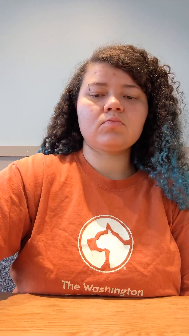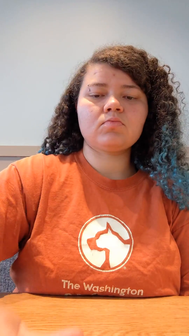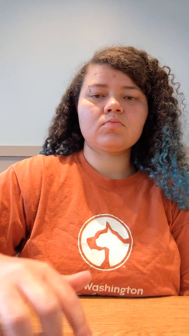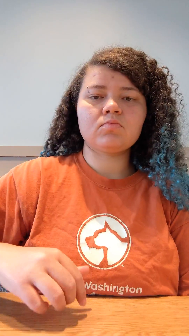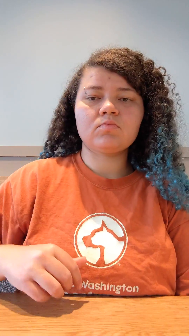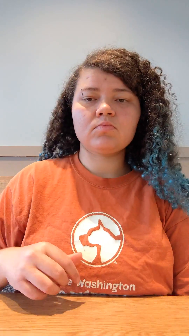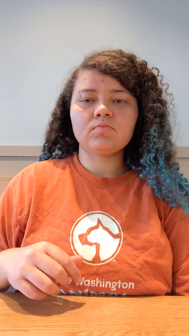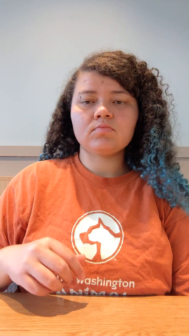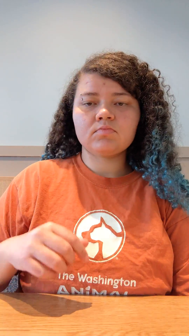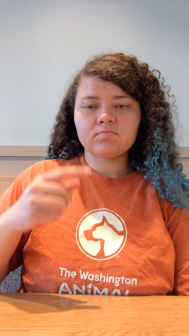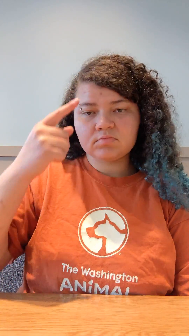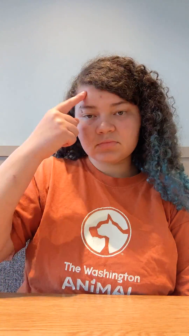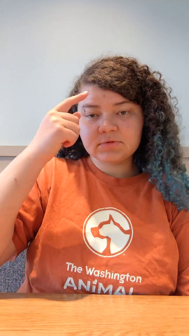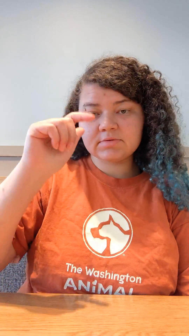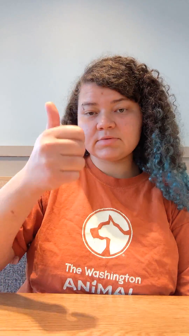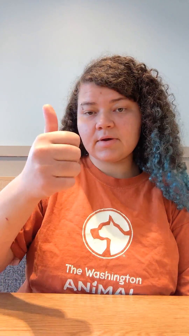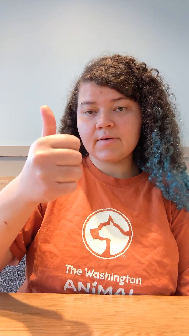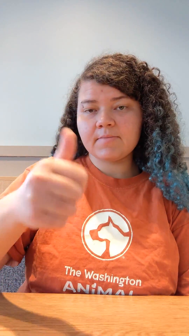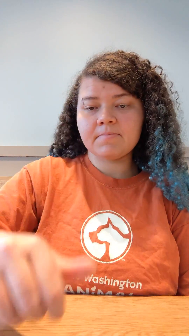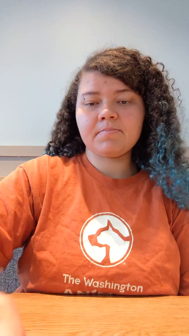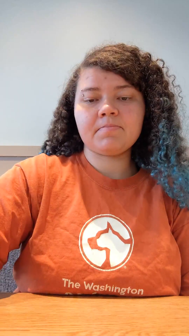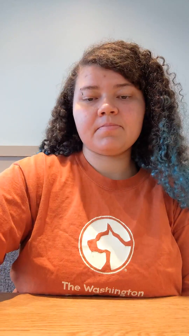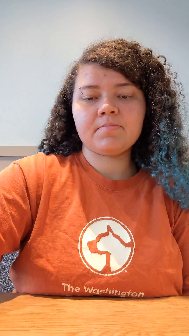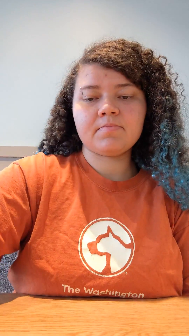dime